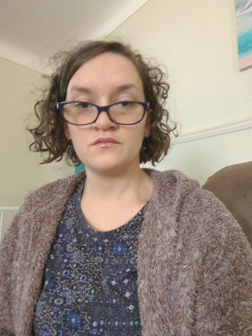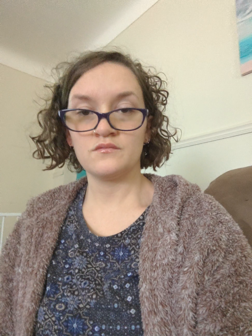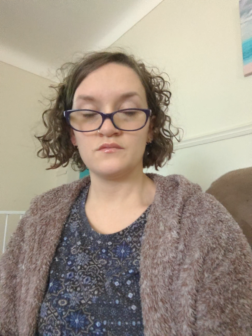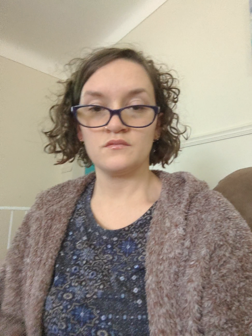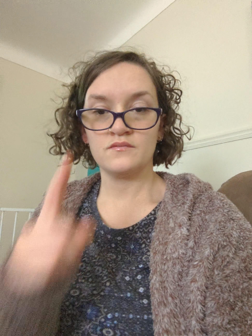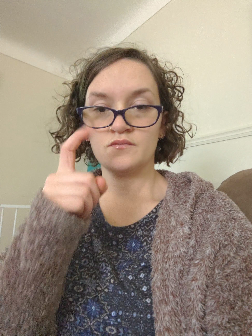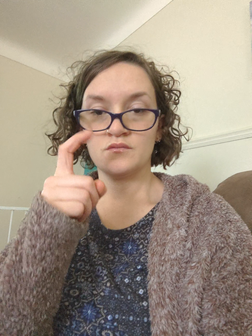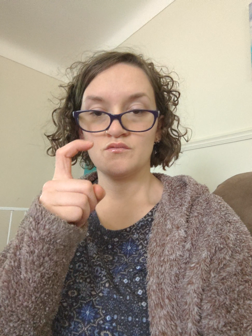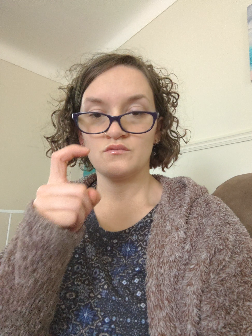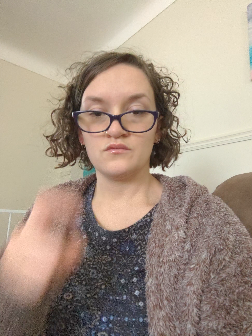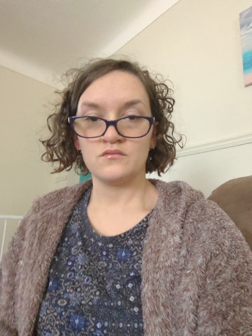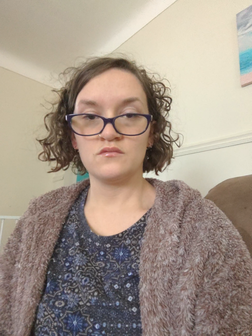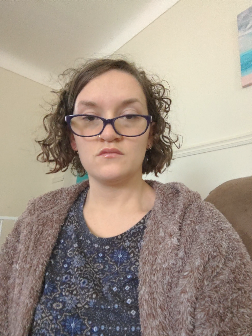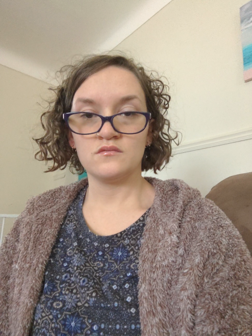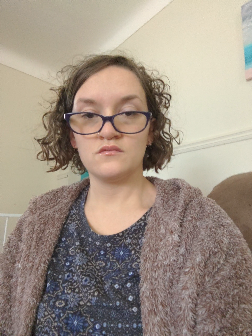finger